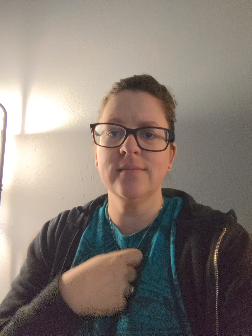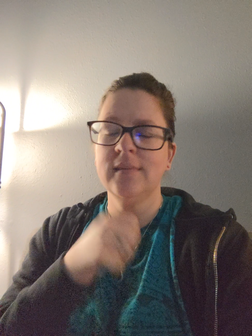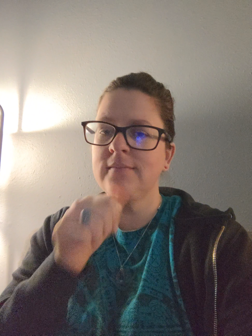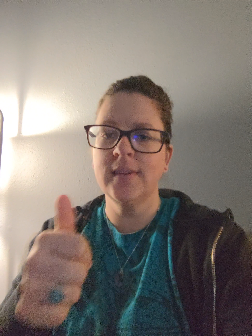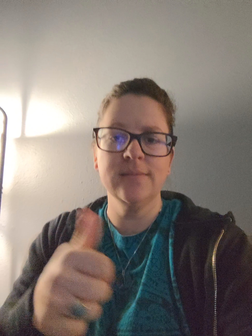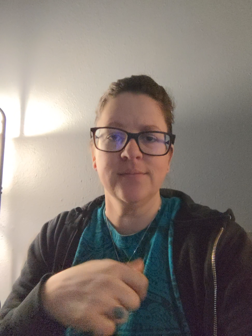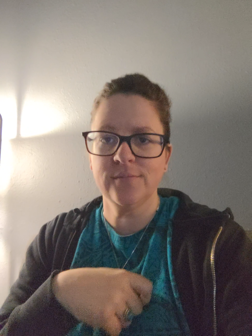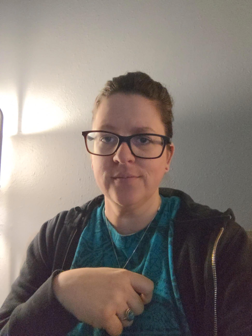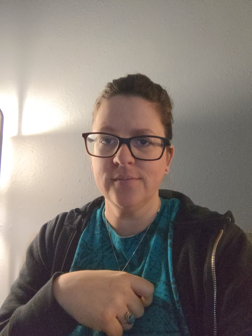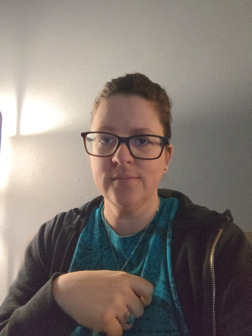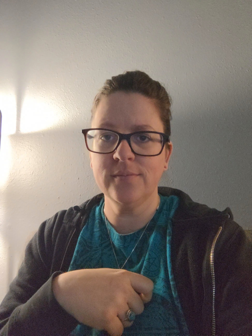not